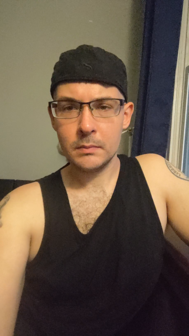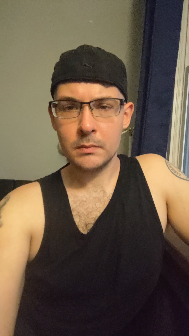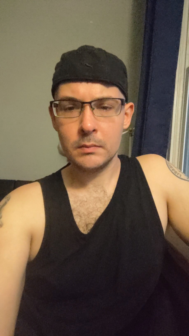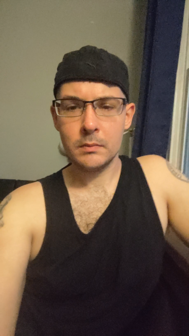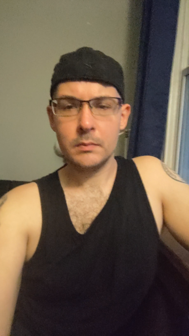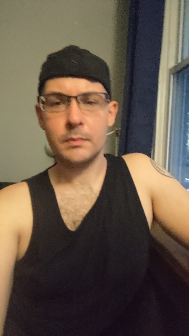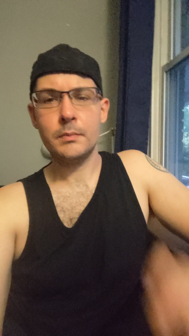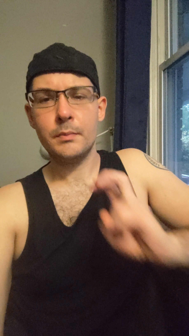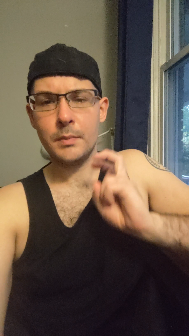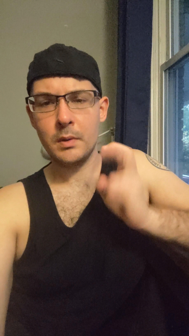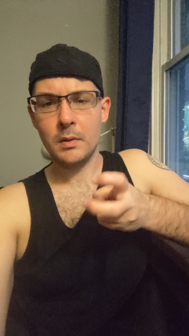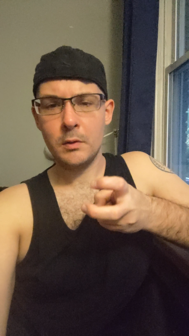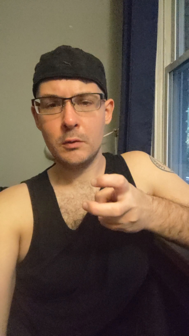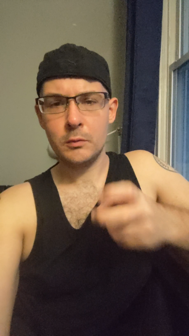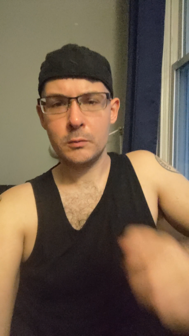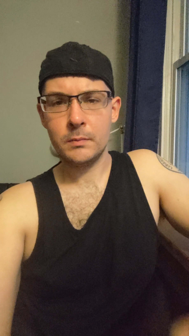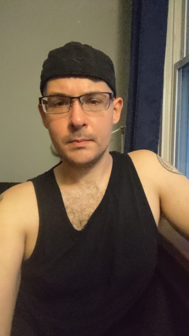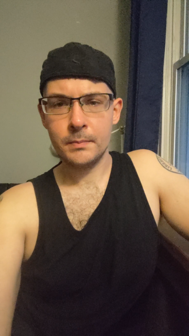hard